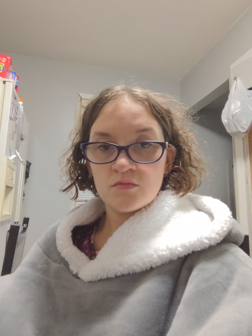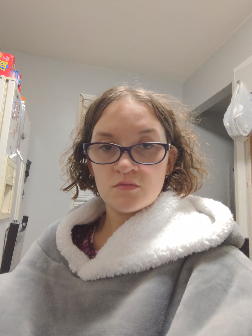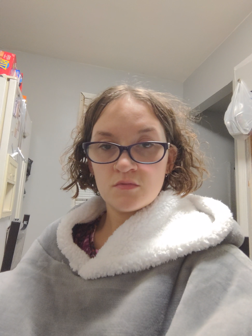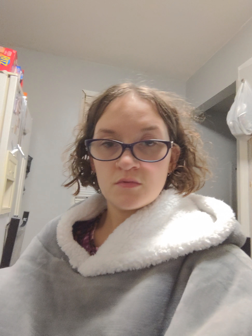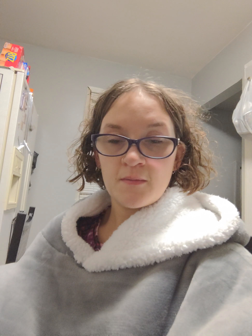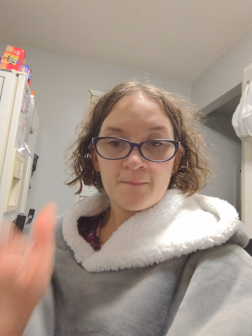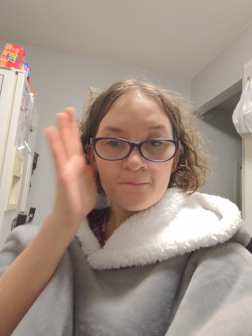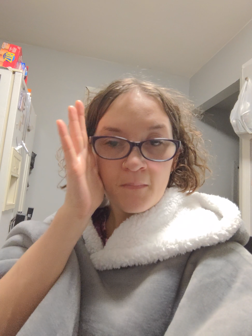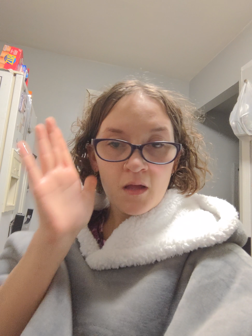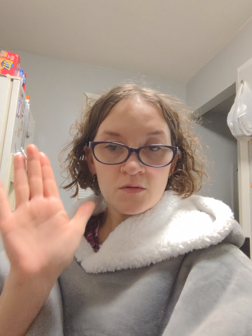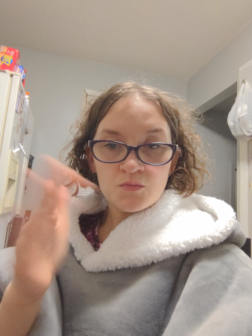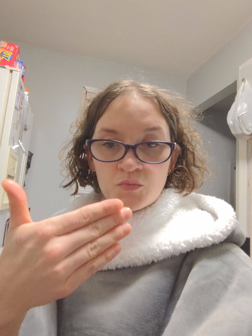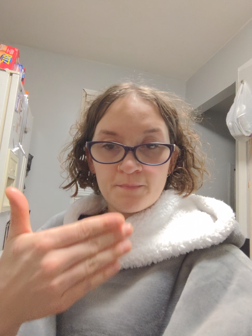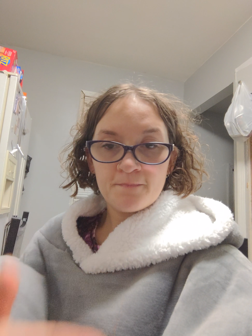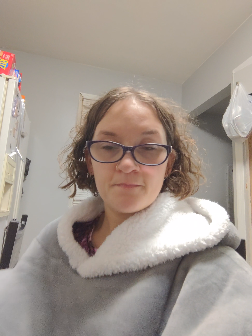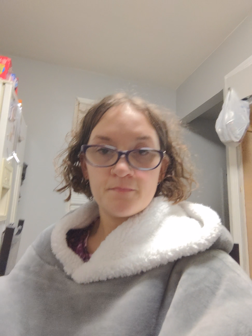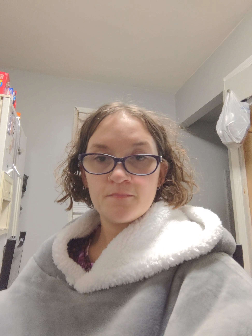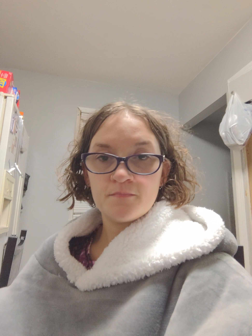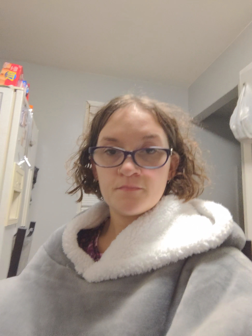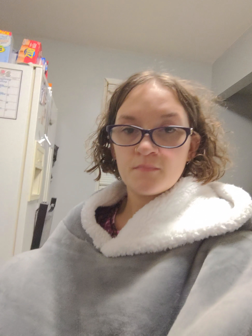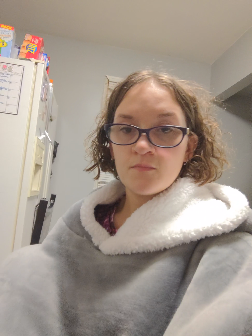bedroom